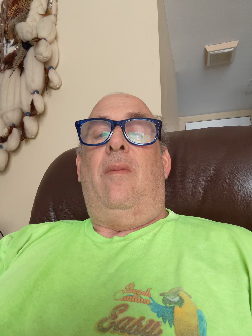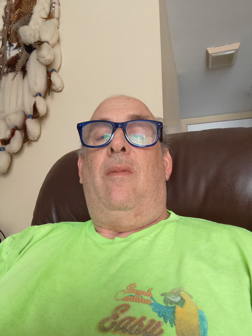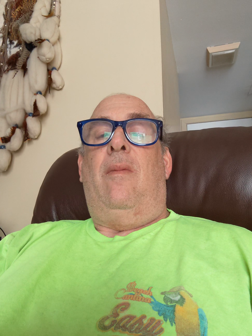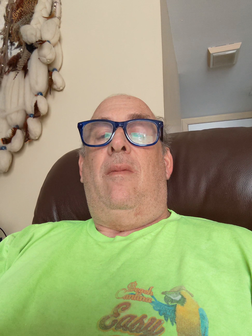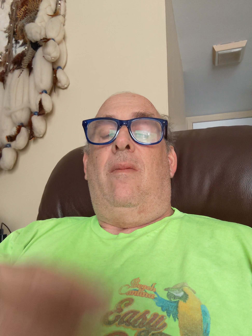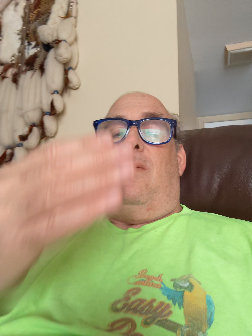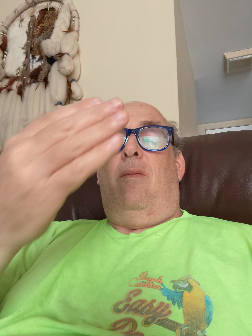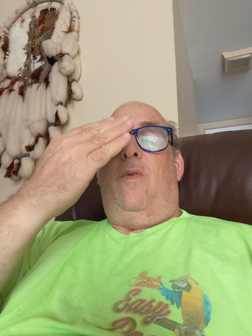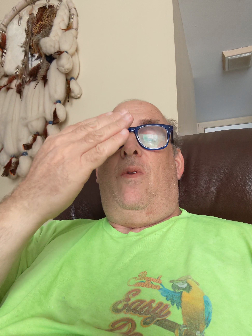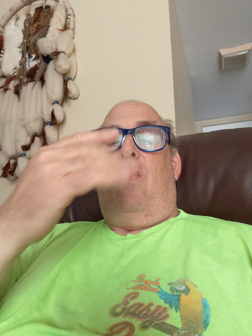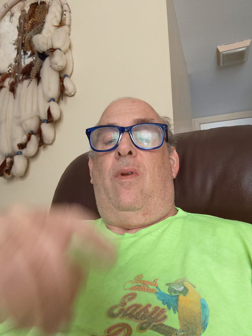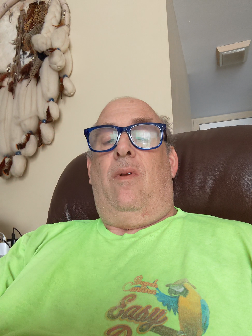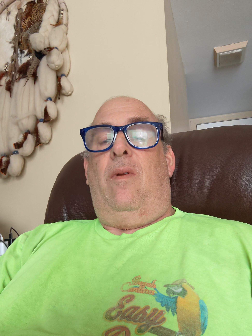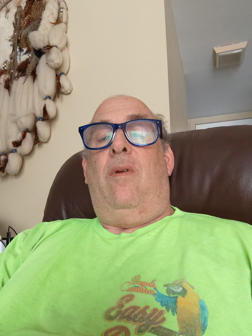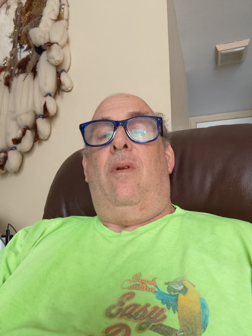morning